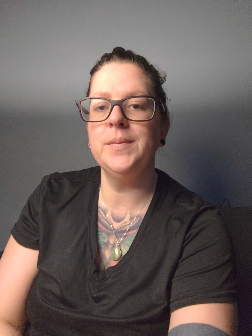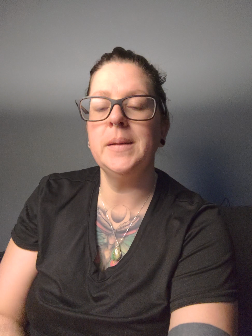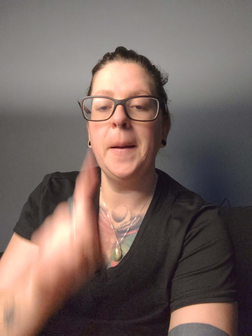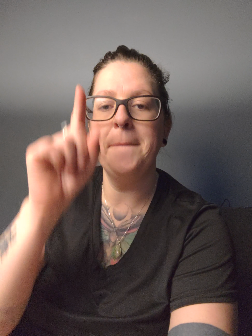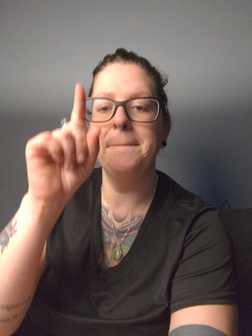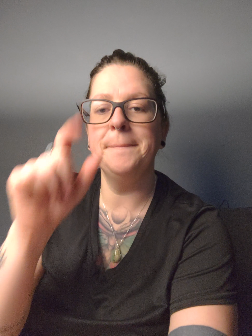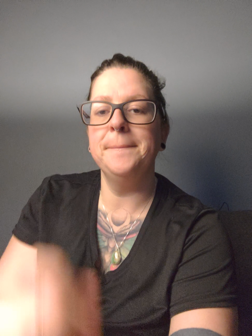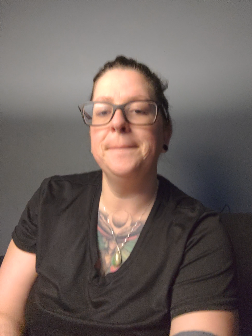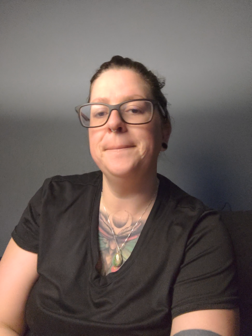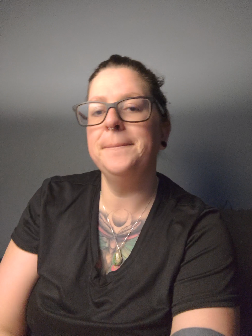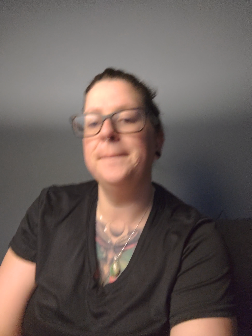up